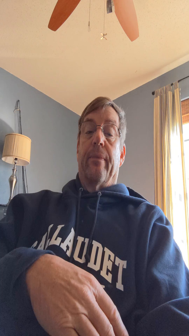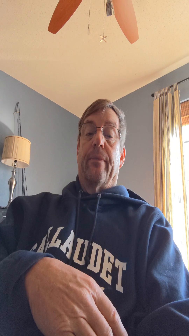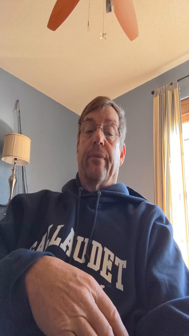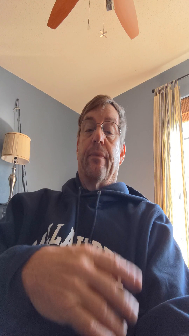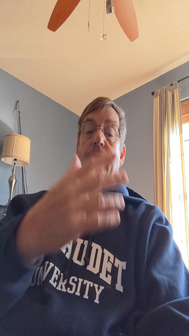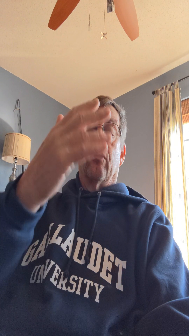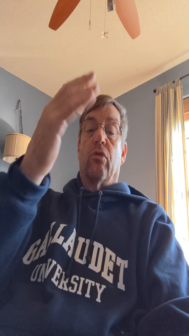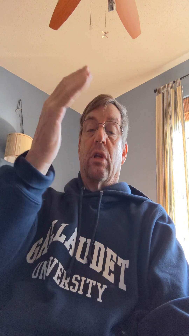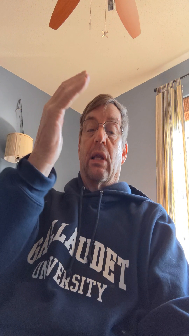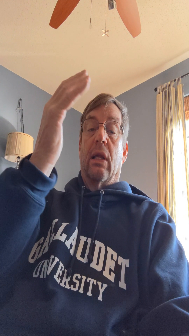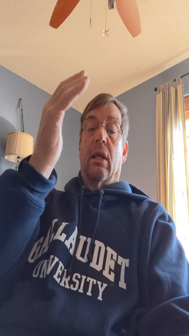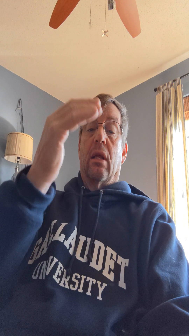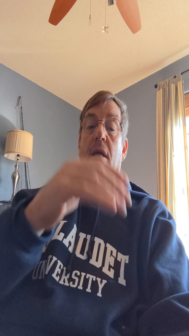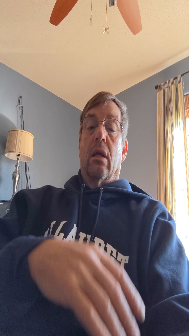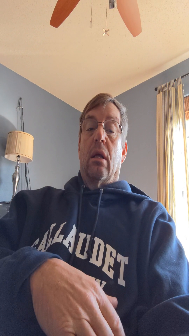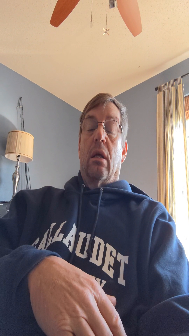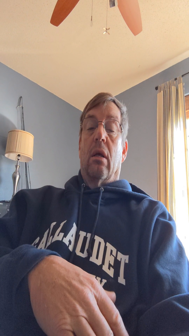tree